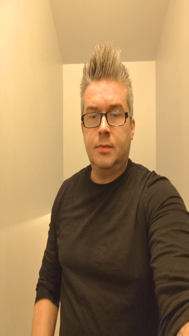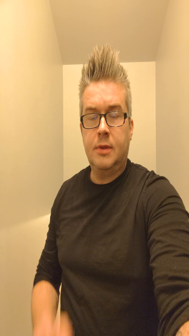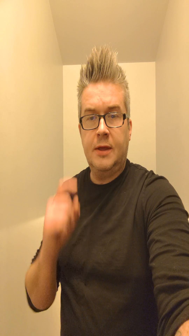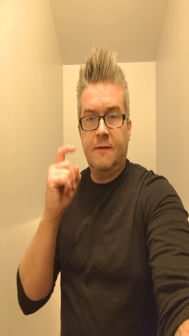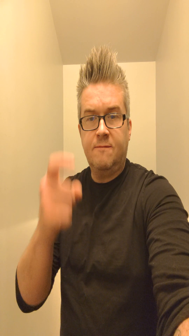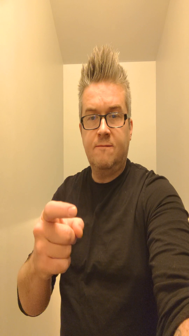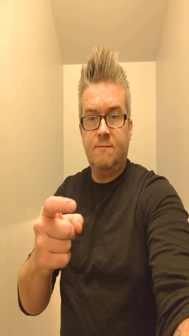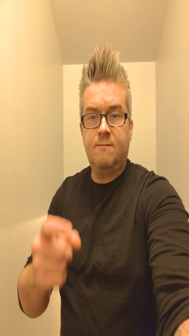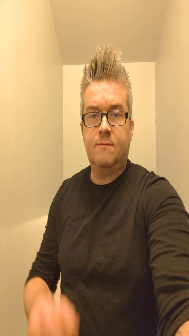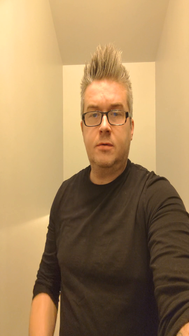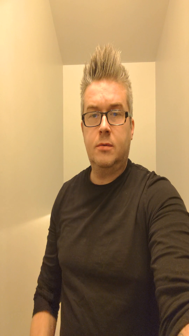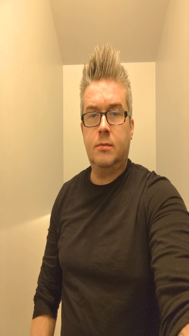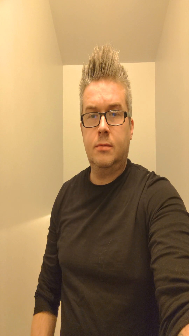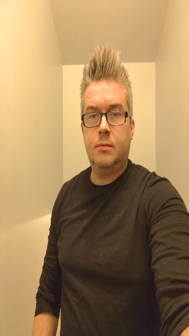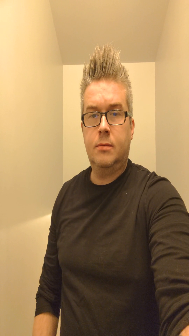gift